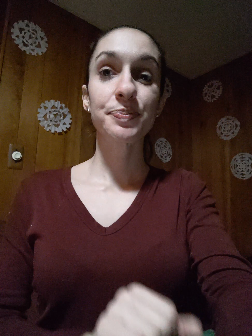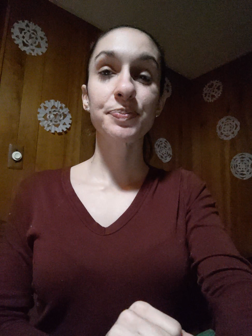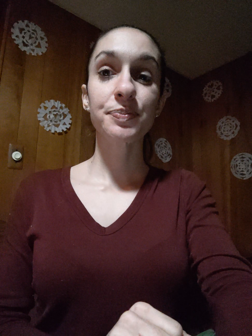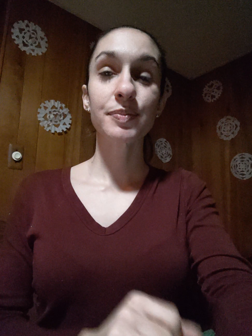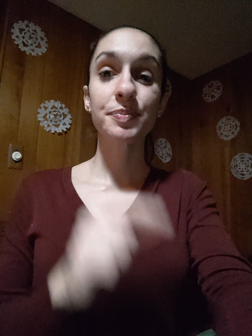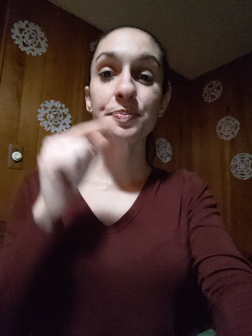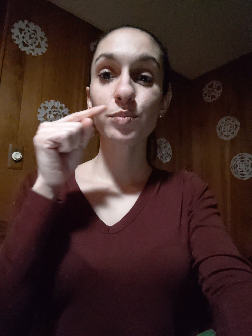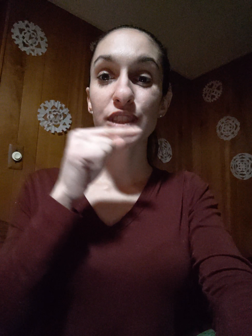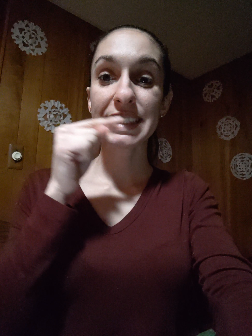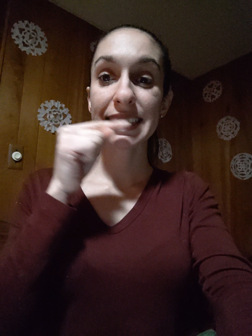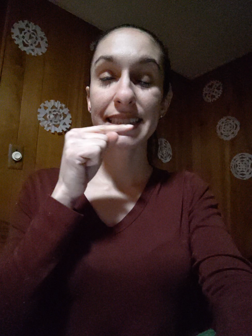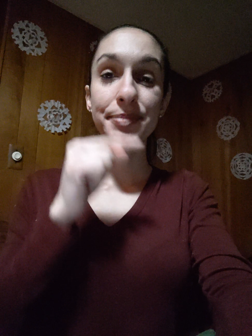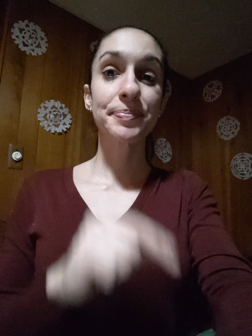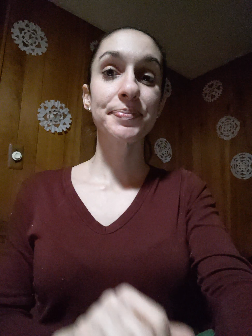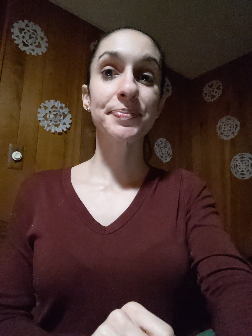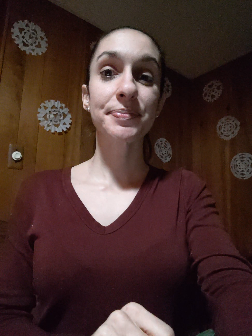toothbrush